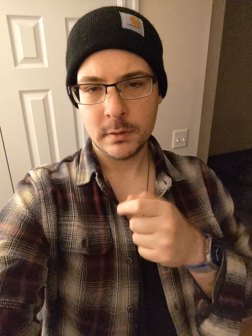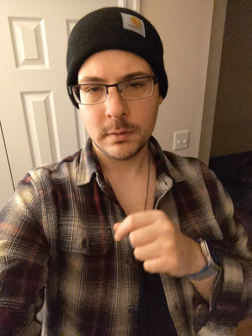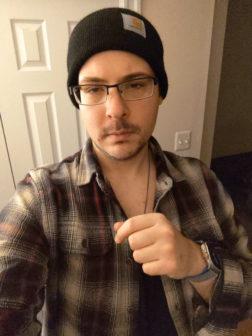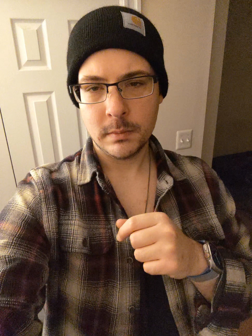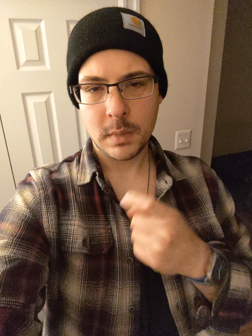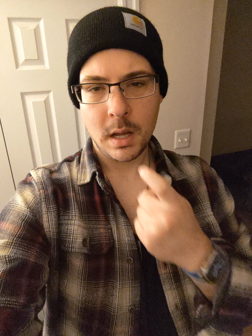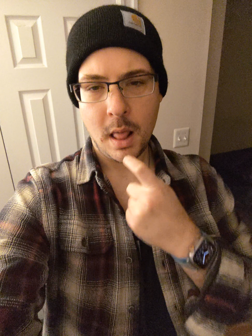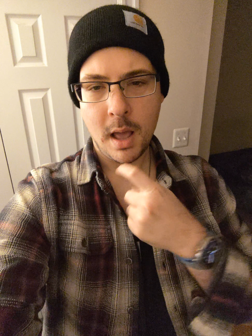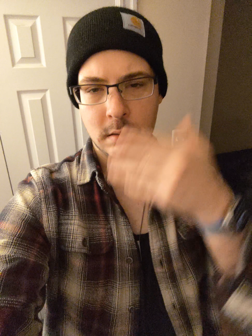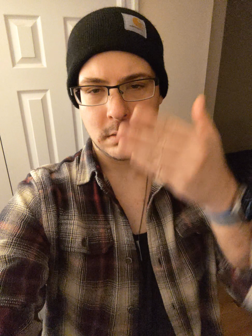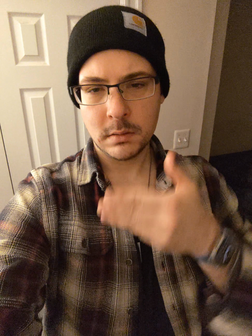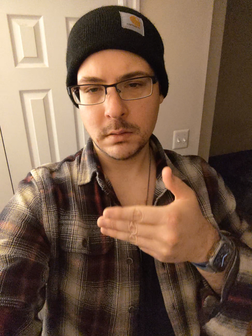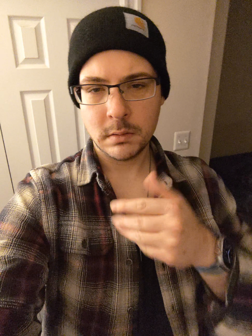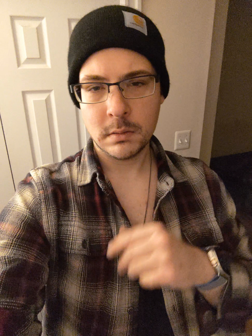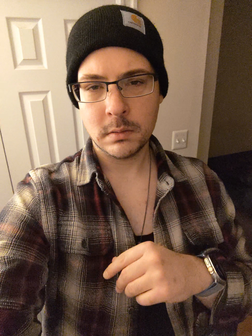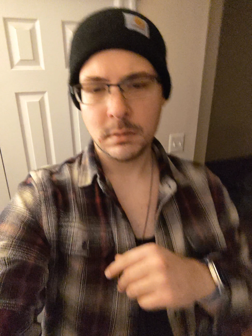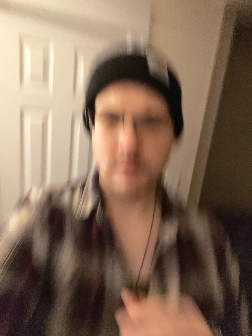window